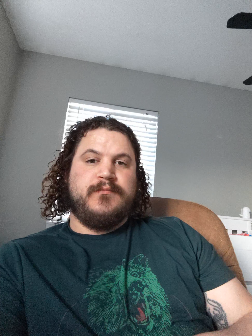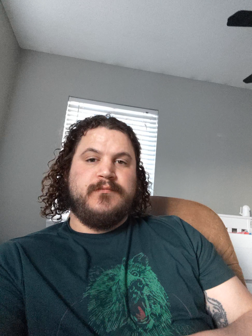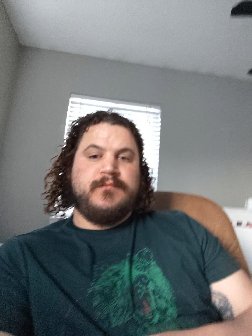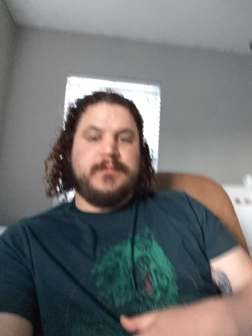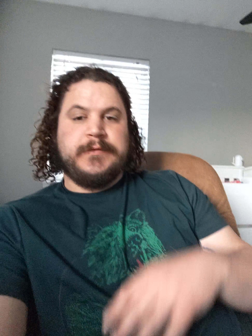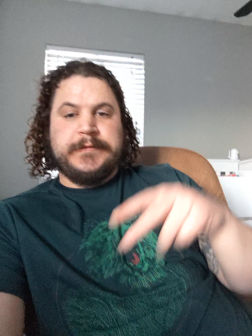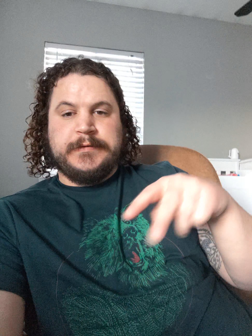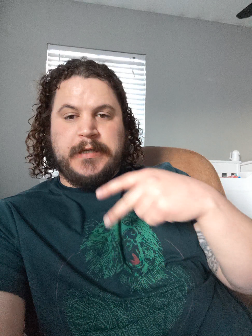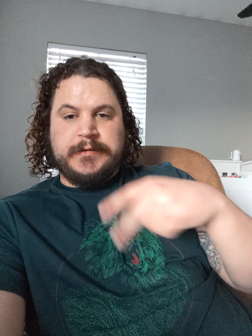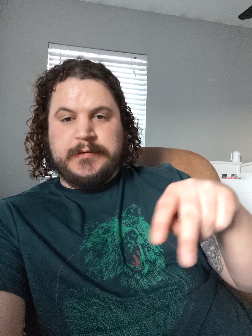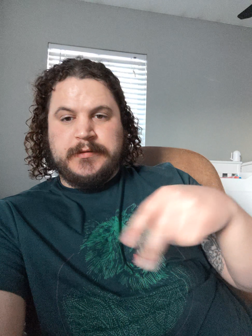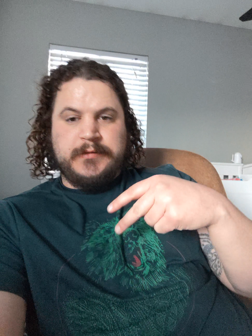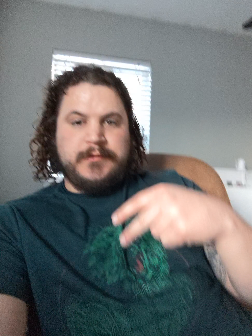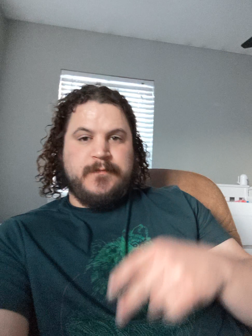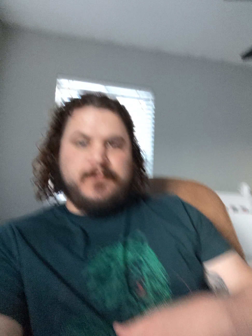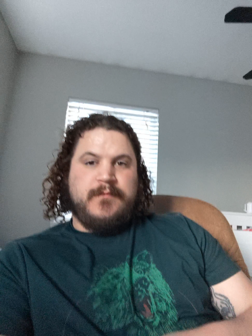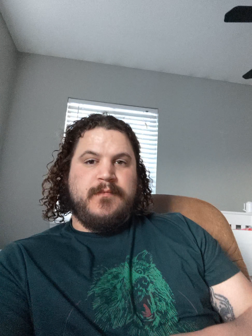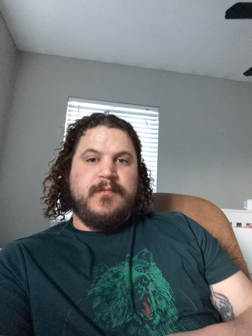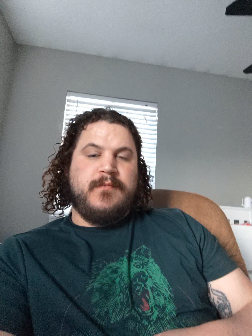dance